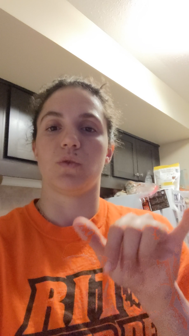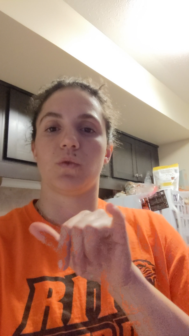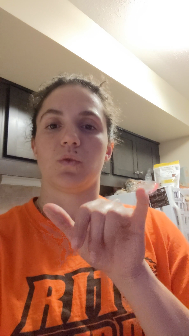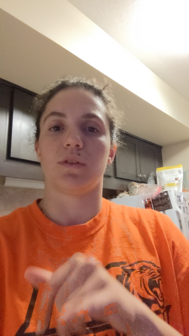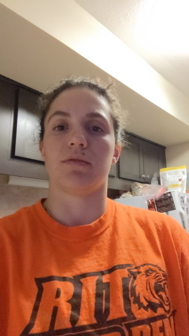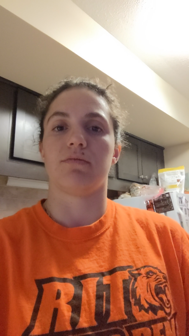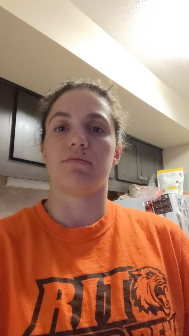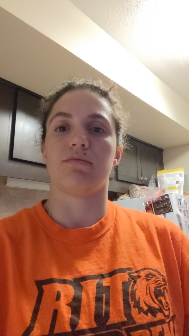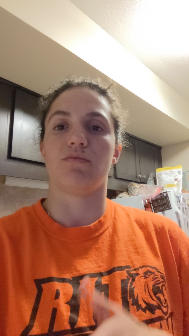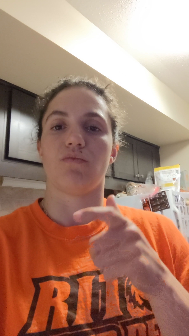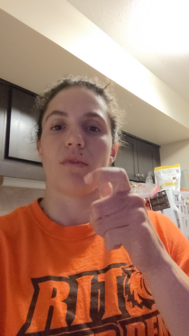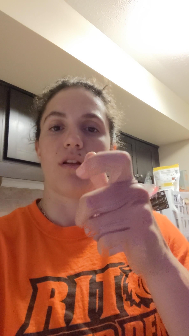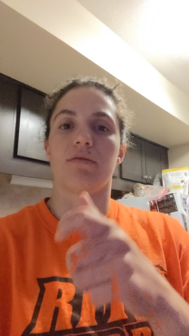run